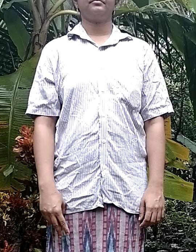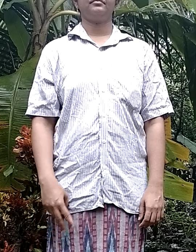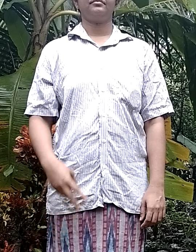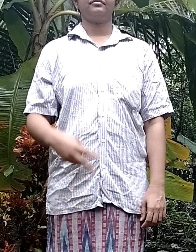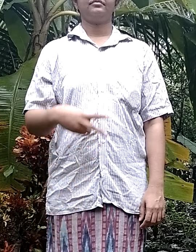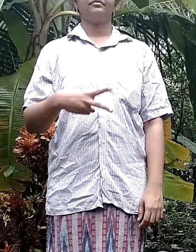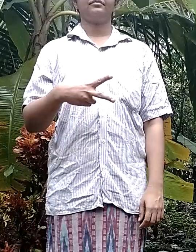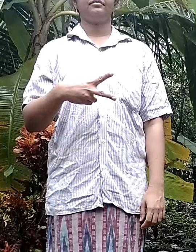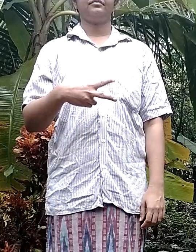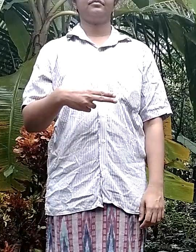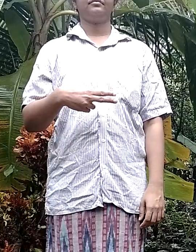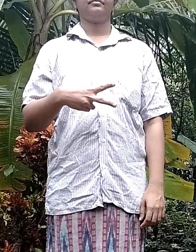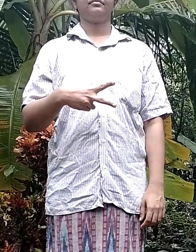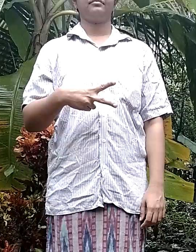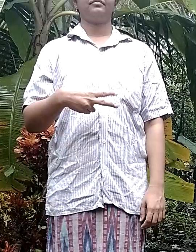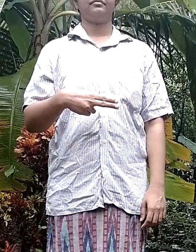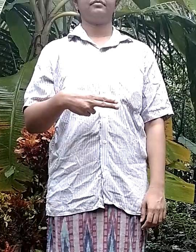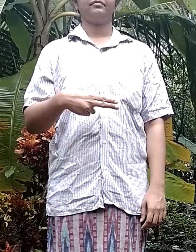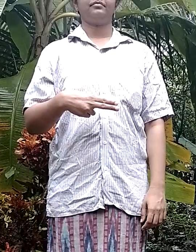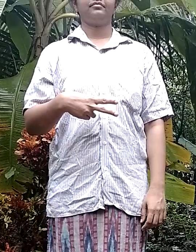Cut